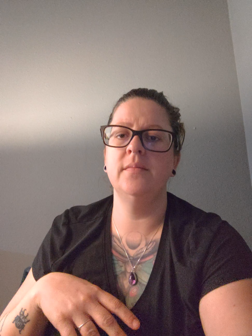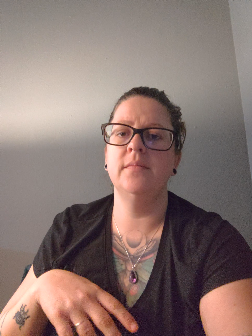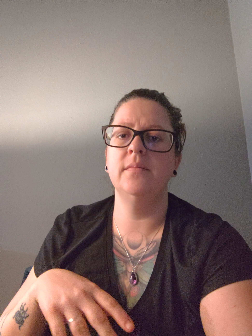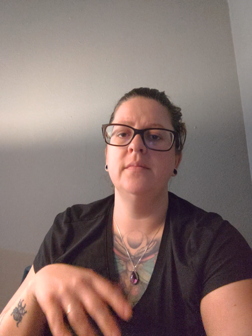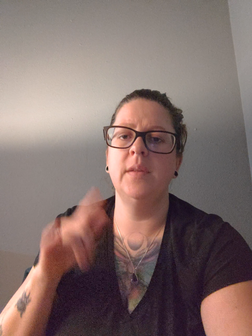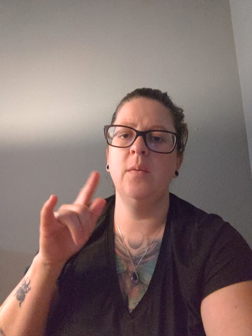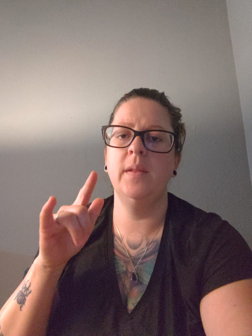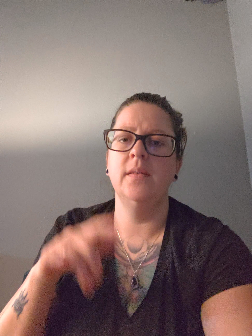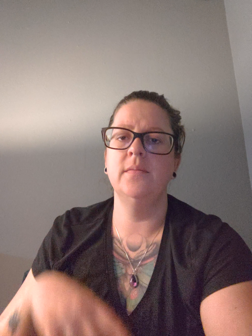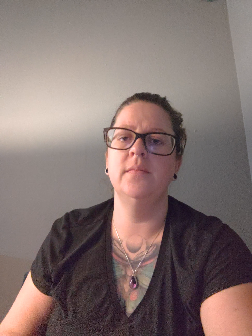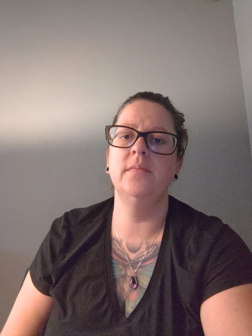airplane